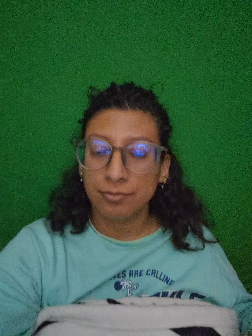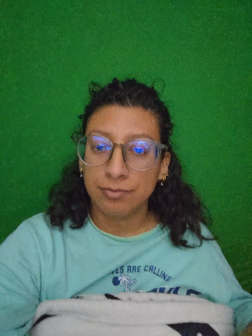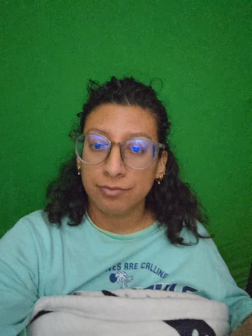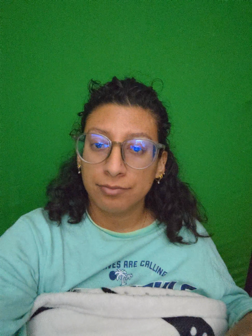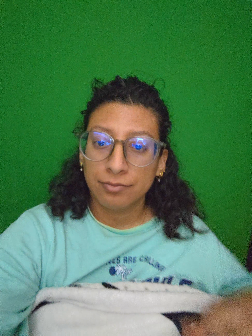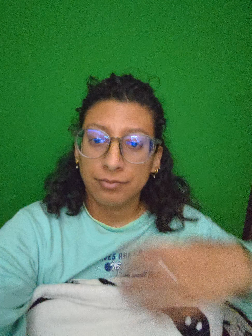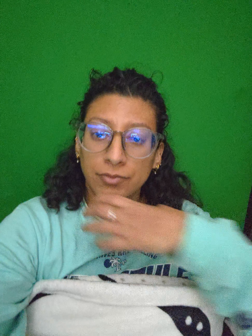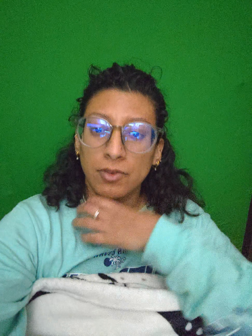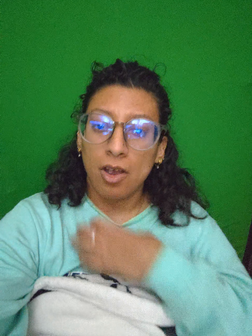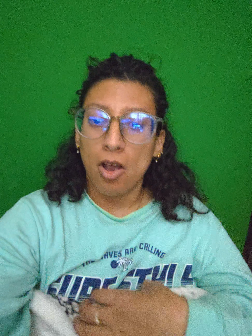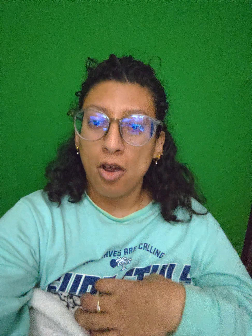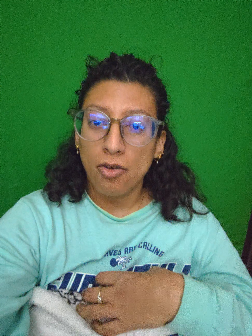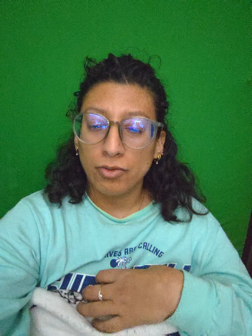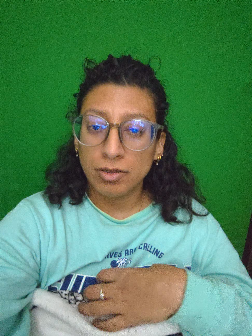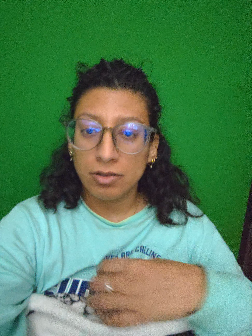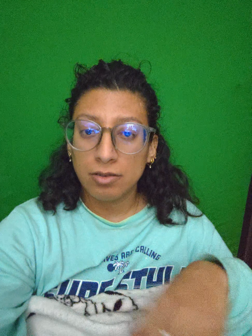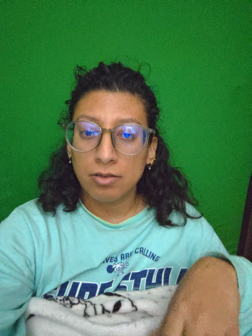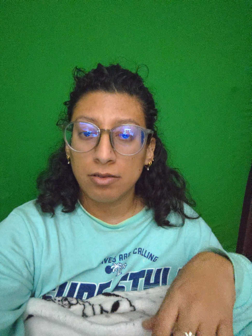hungry